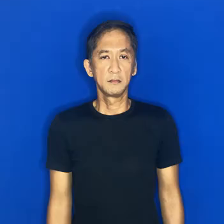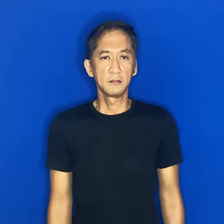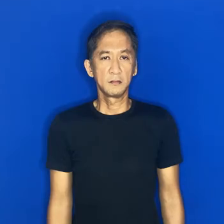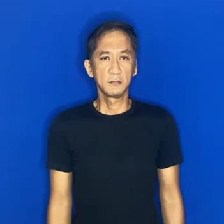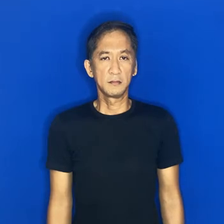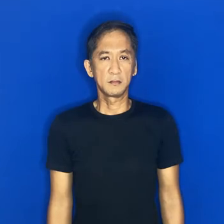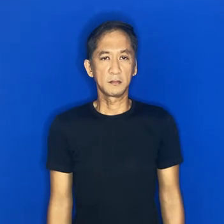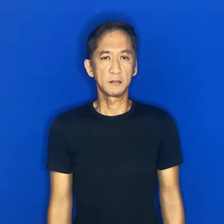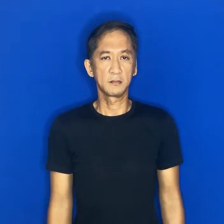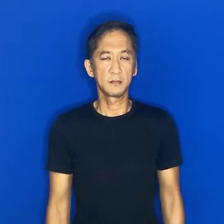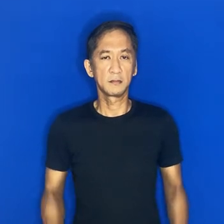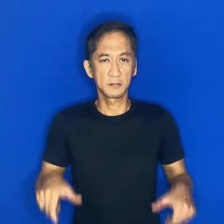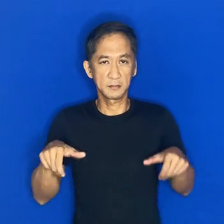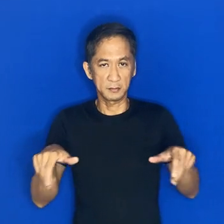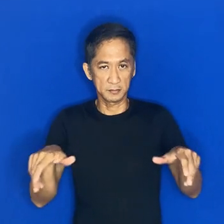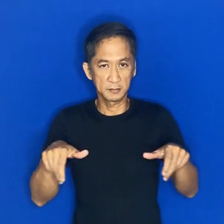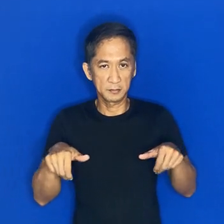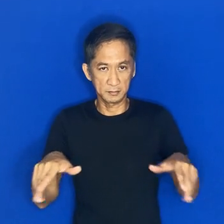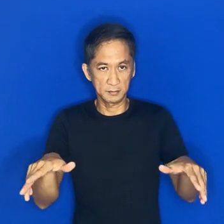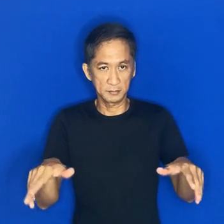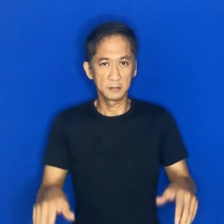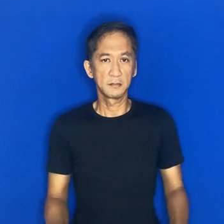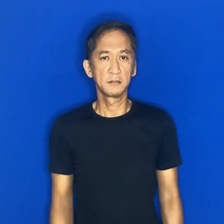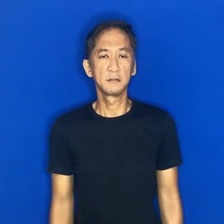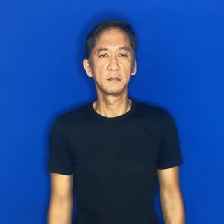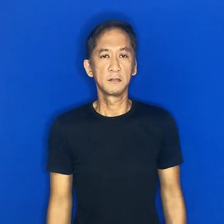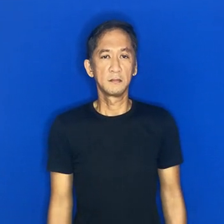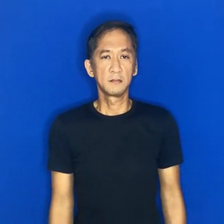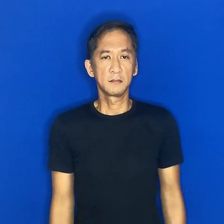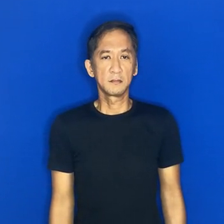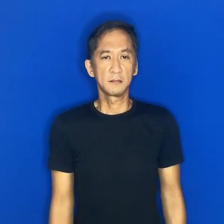weelchair person